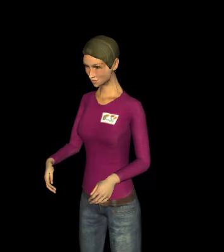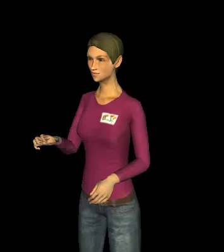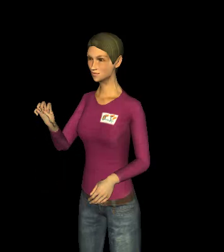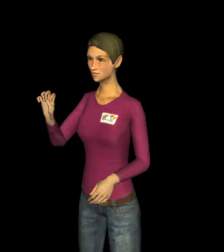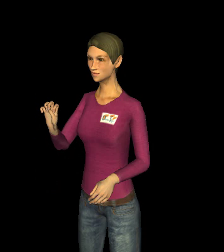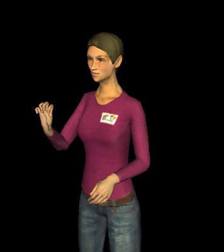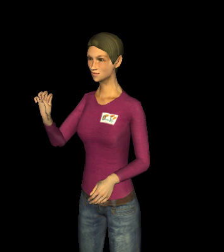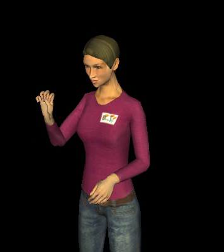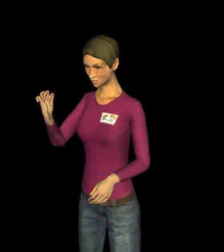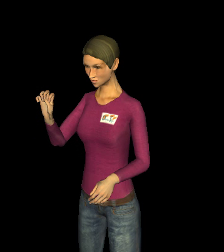أوروبا